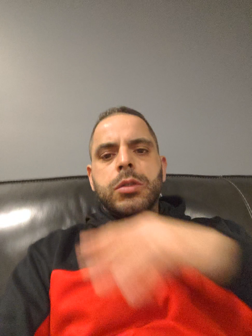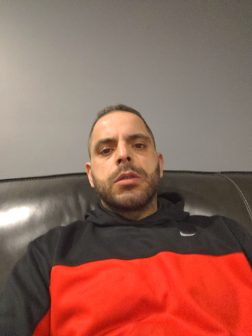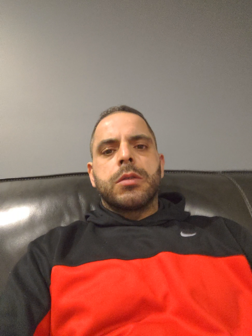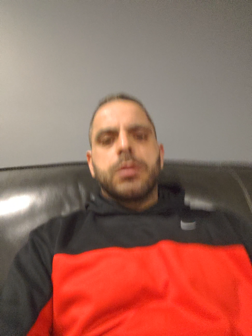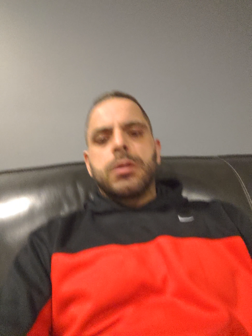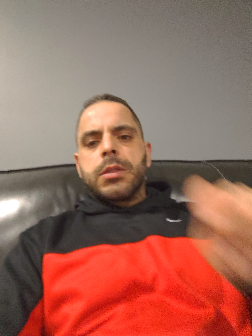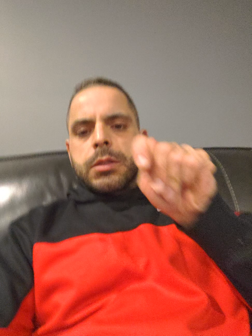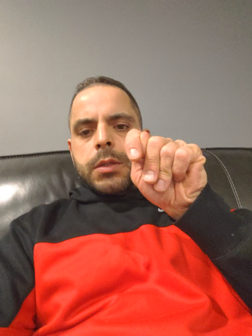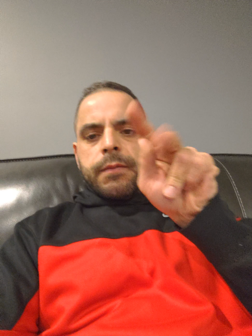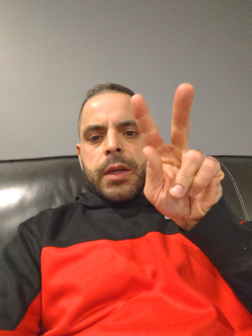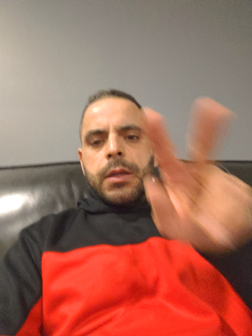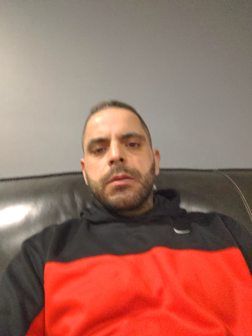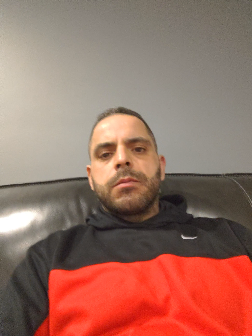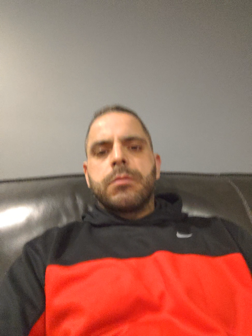TV